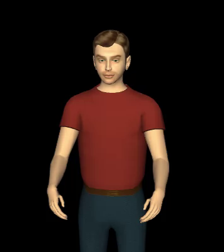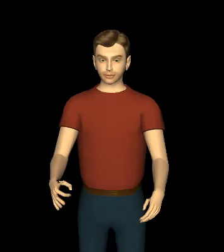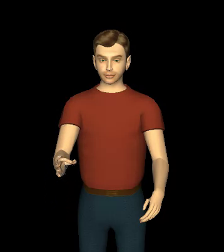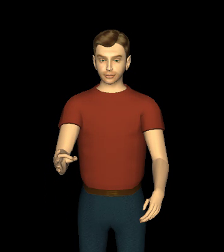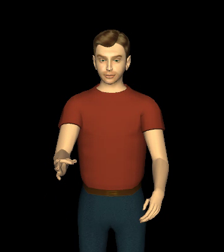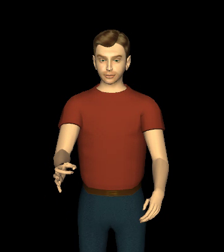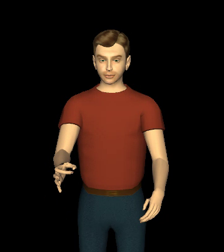نعم